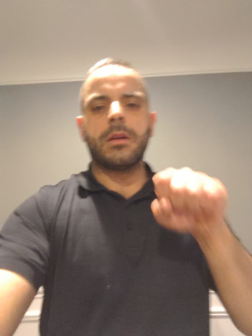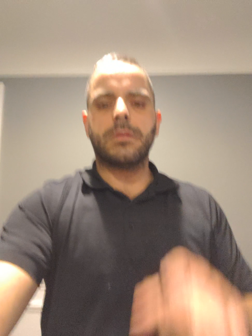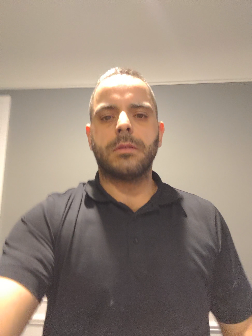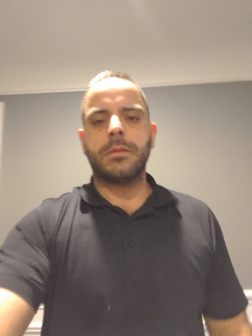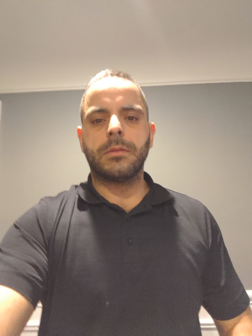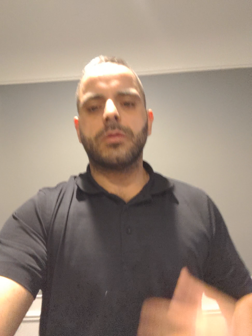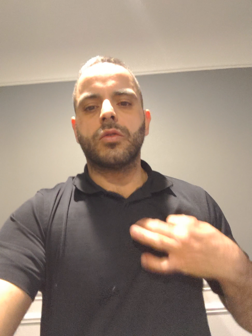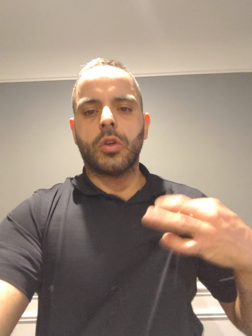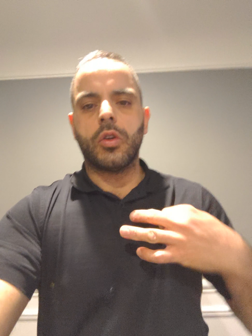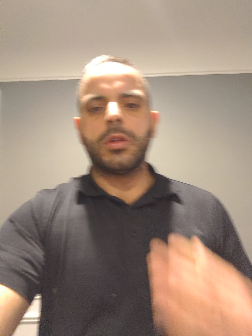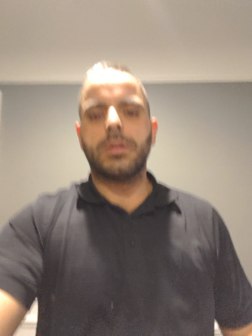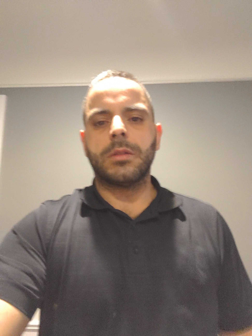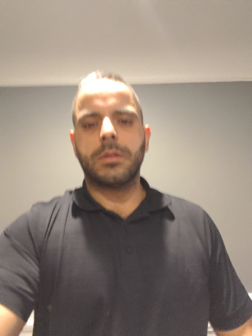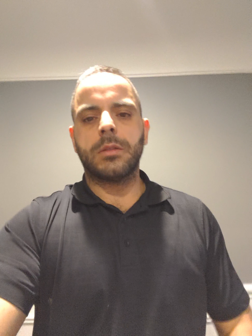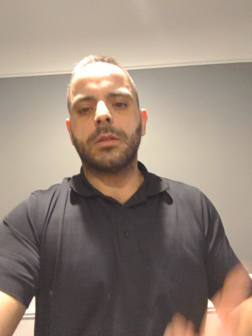shirt